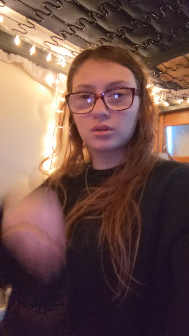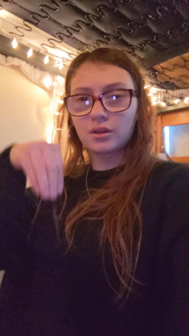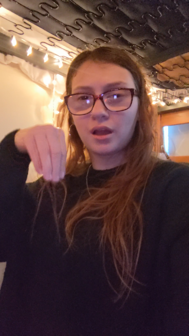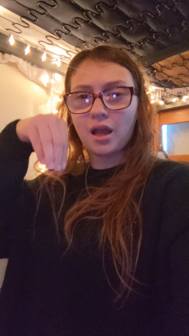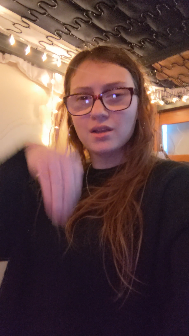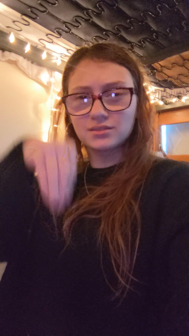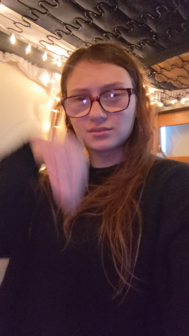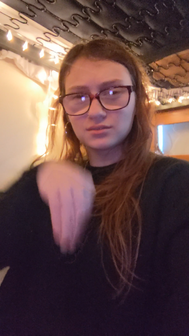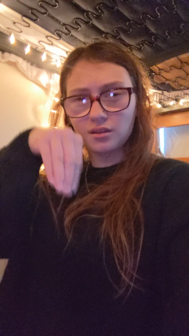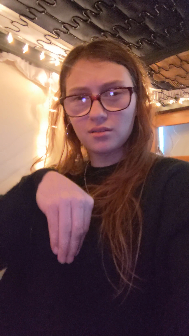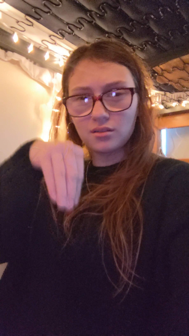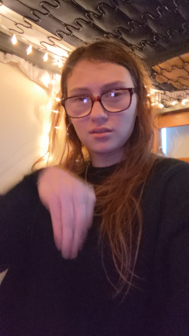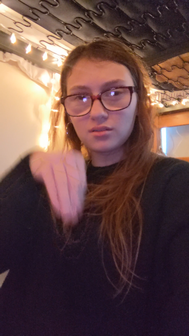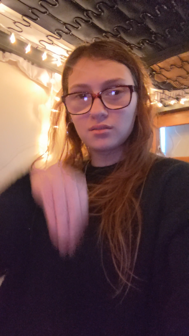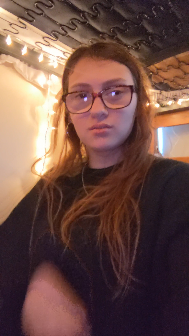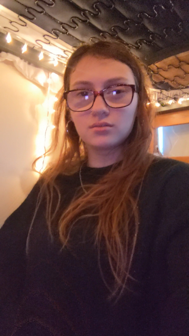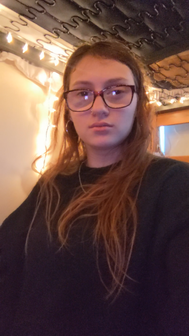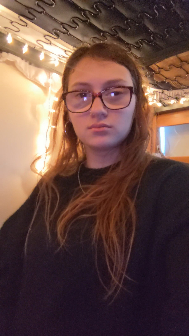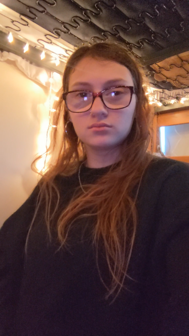inside